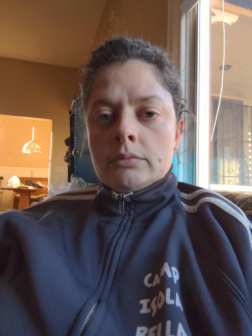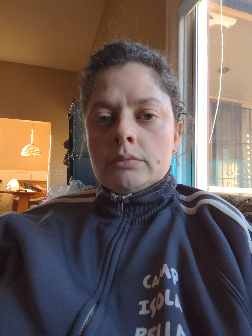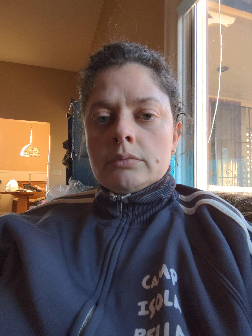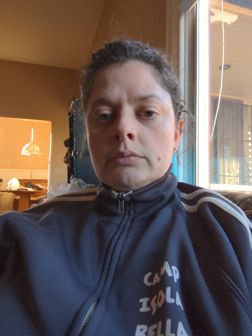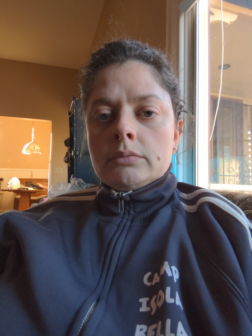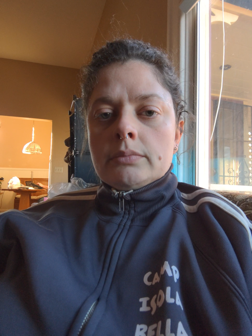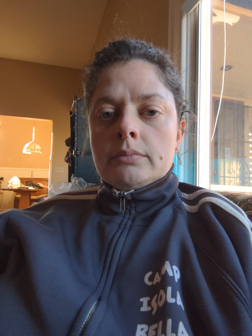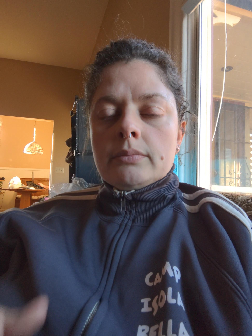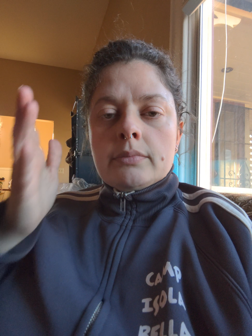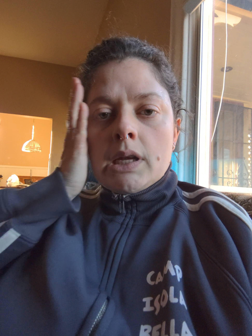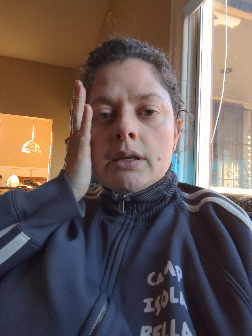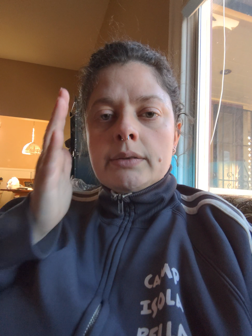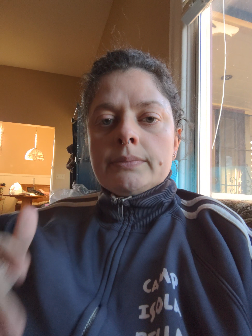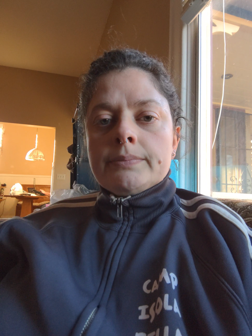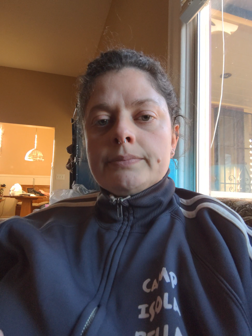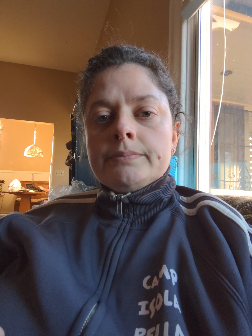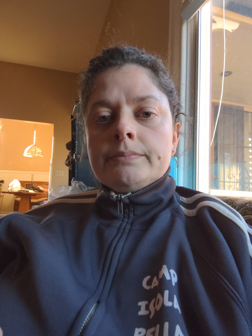bed